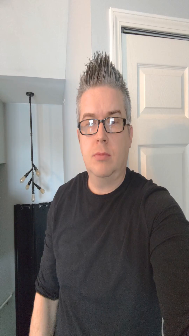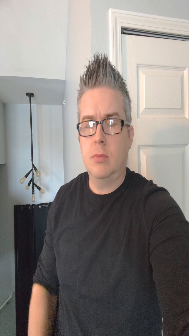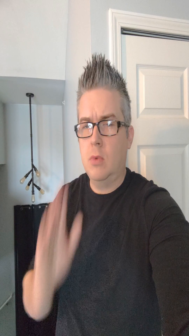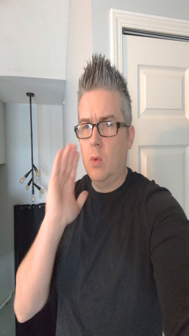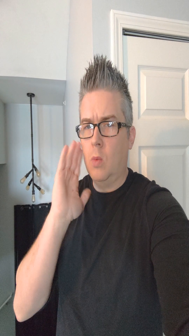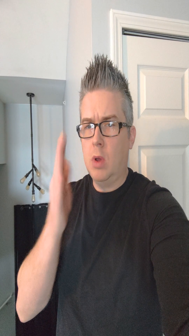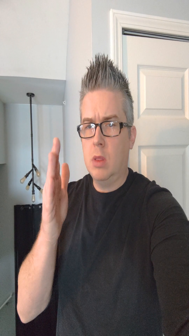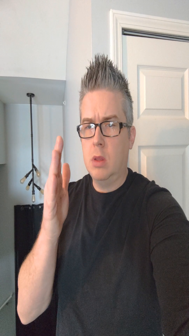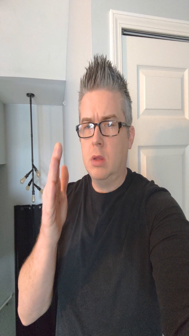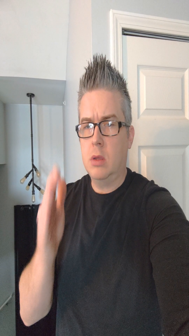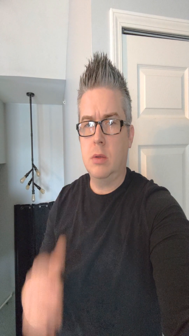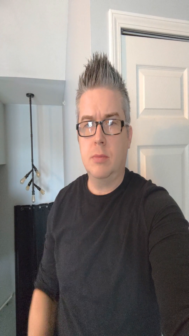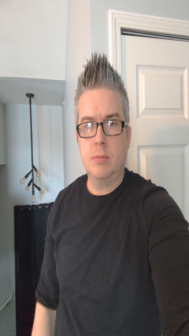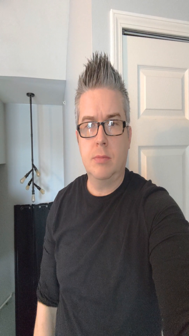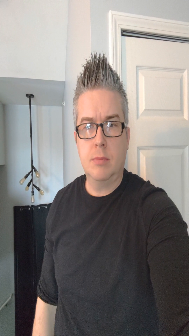will